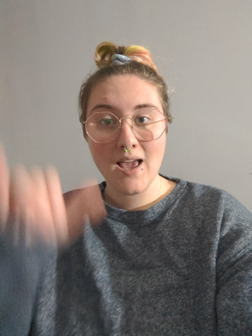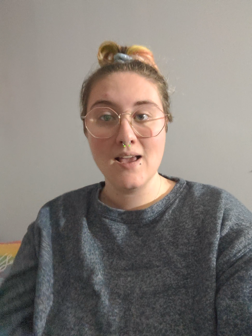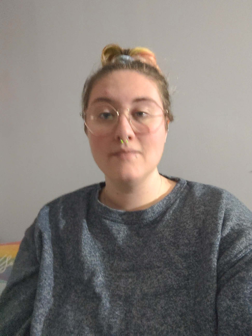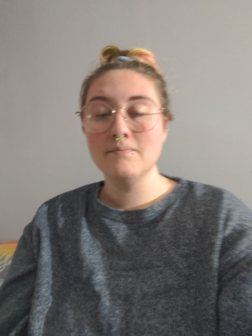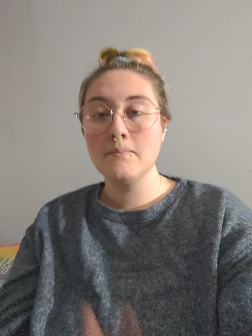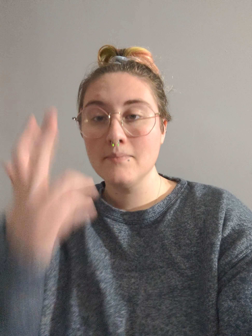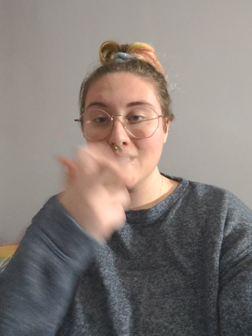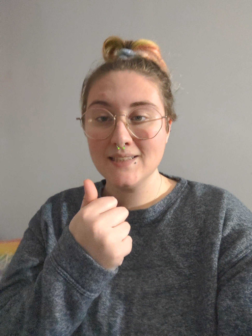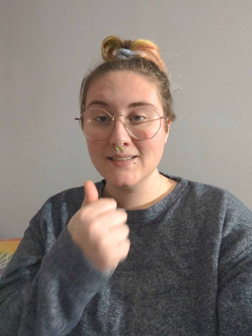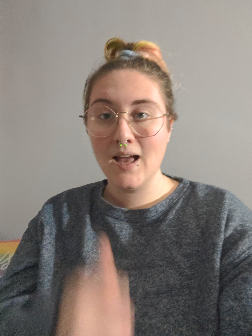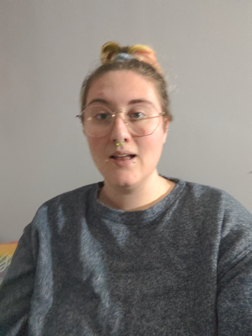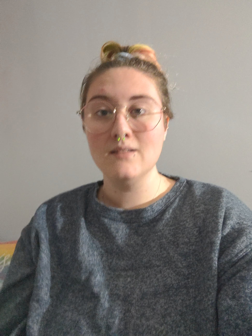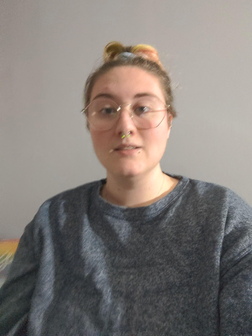pizza